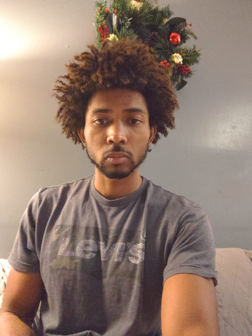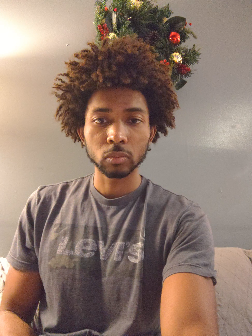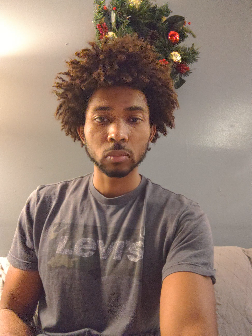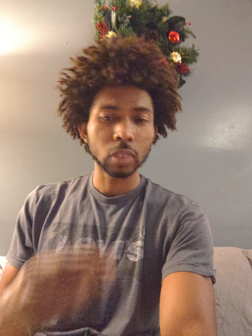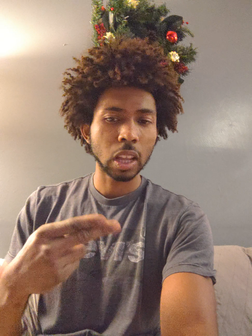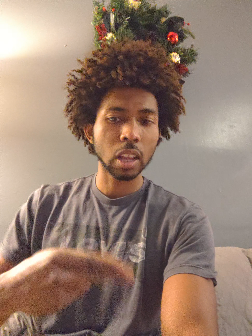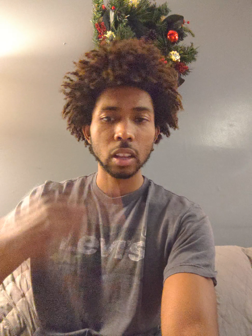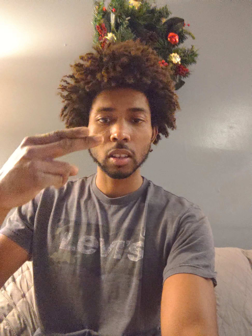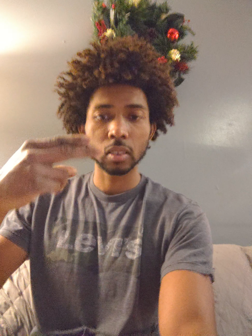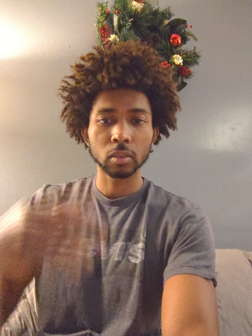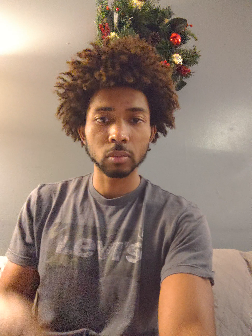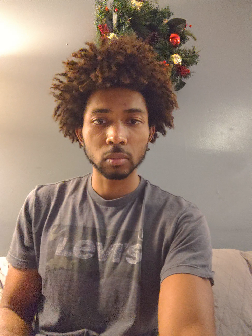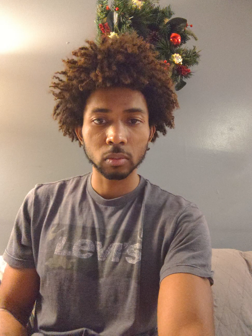high